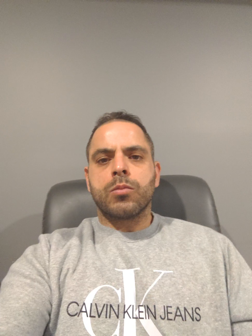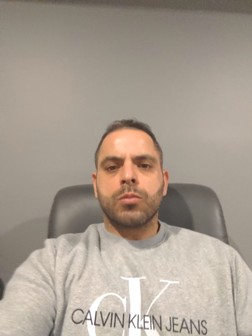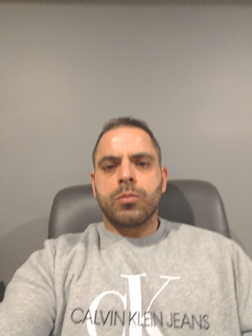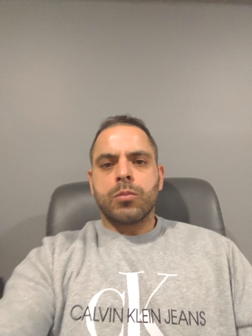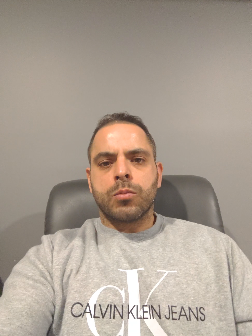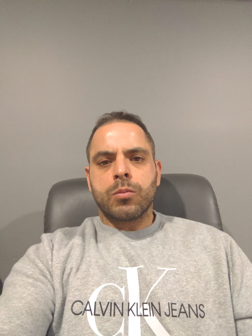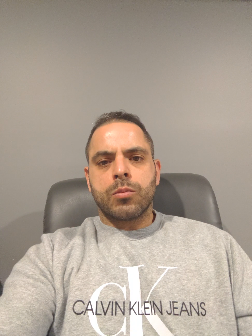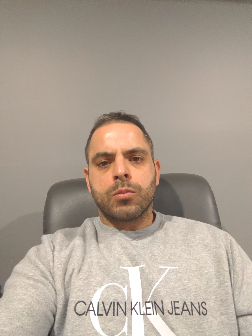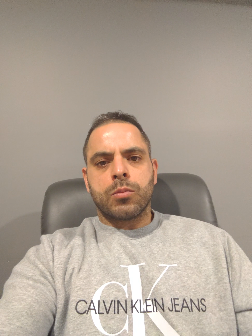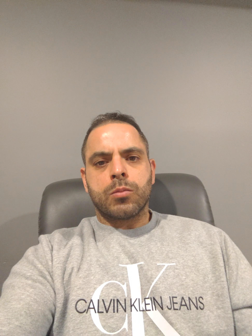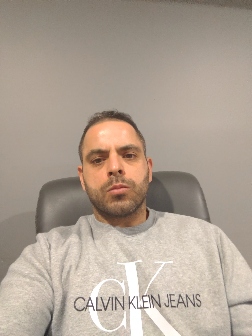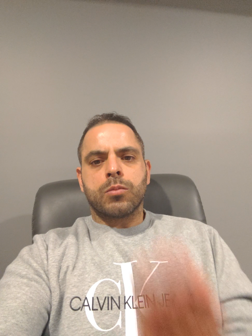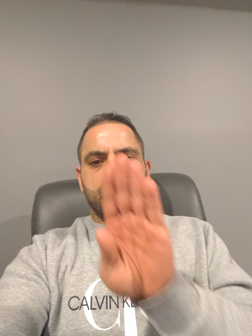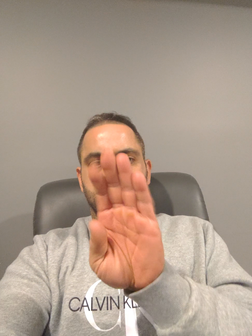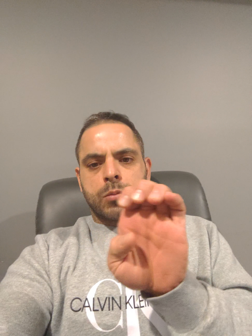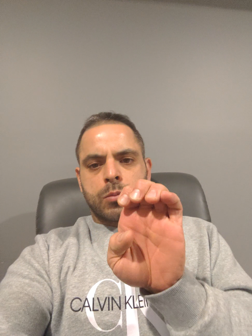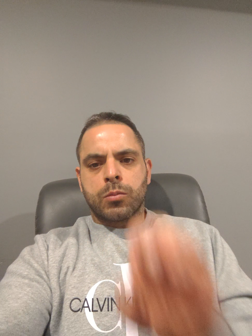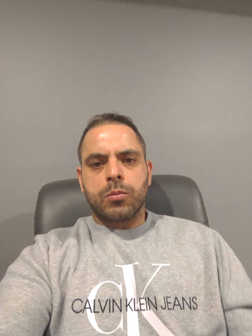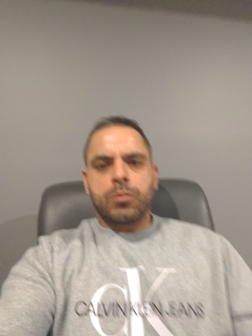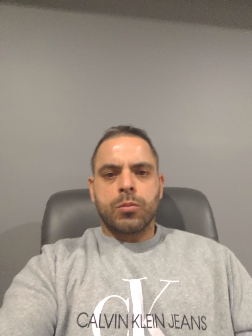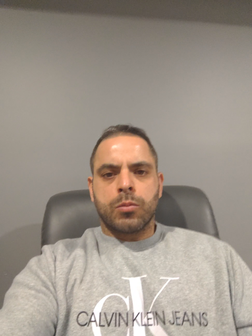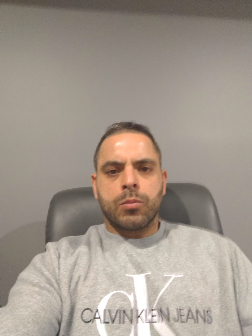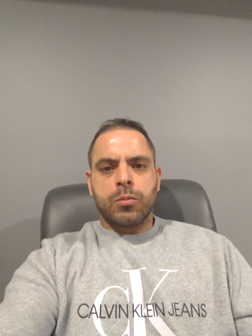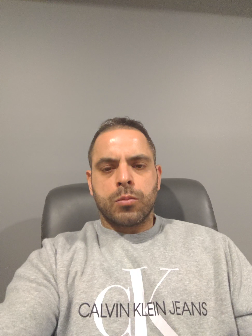bee